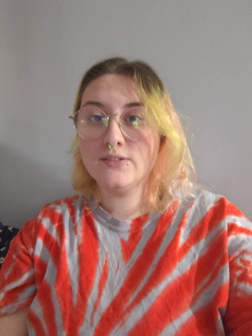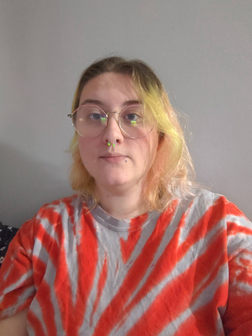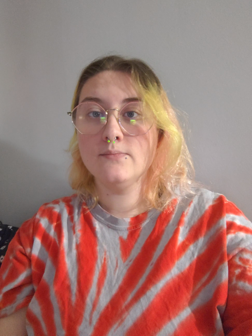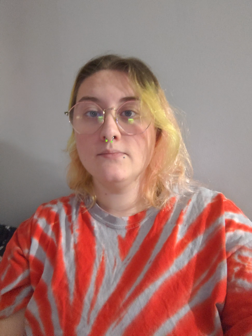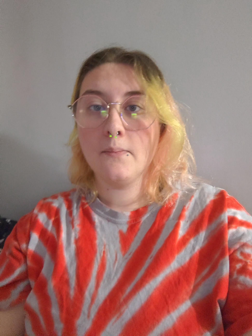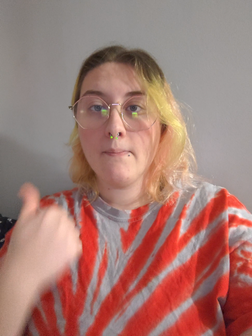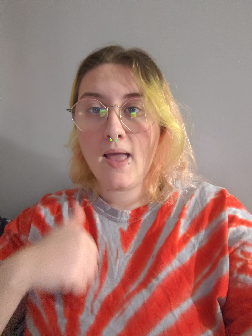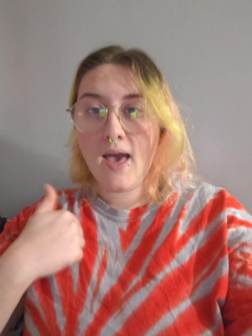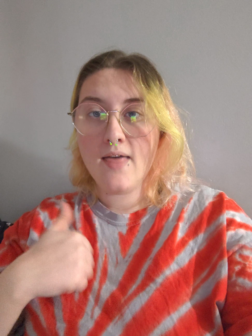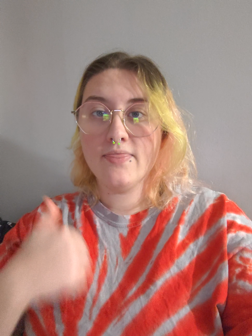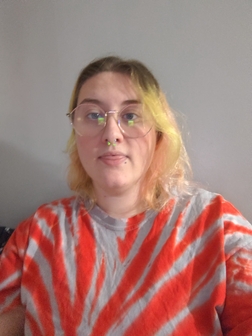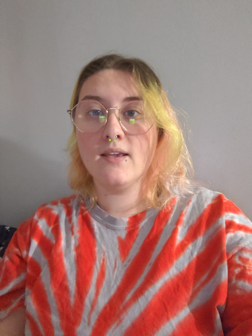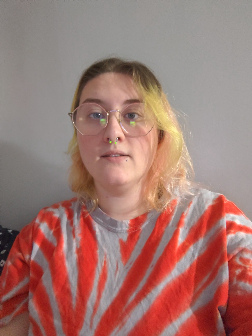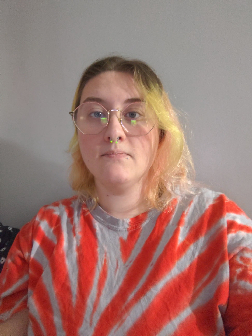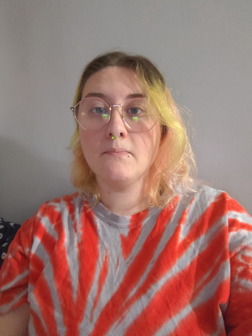bath